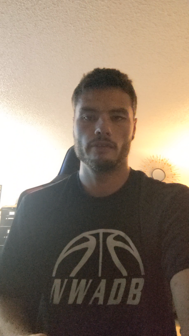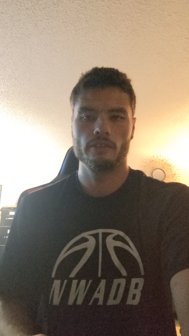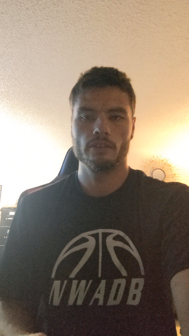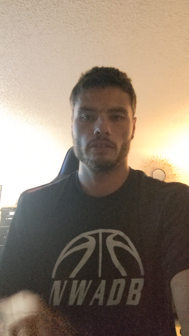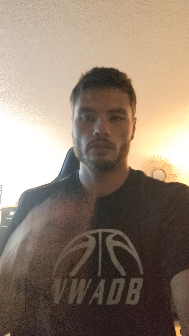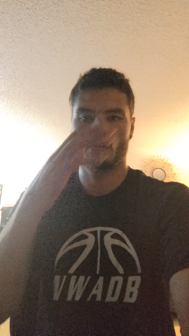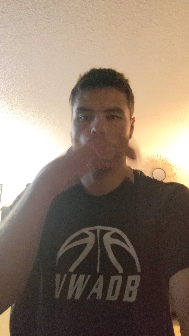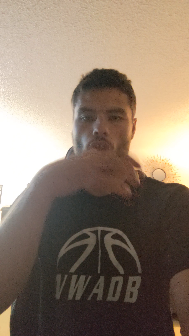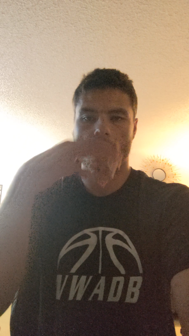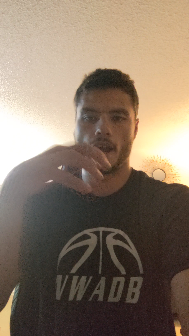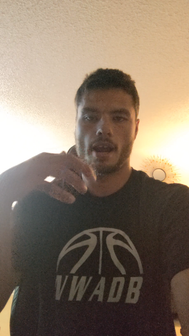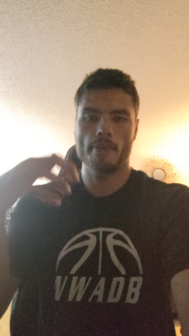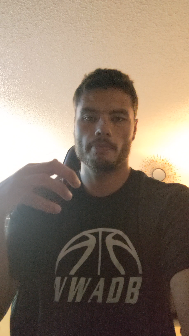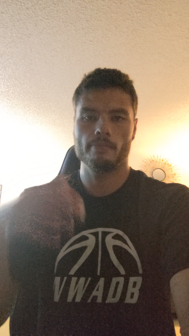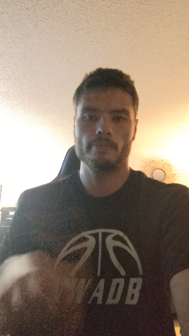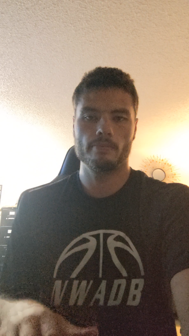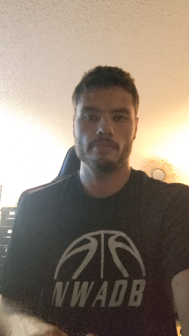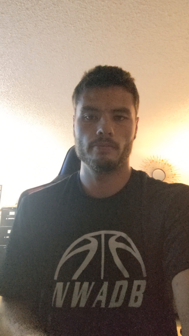grapes